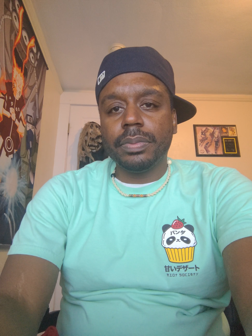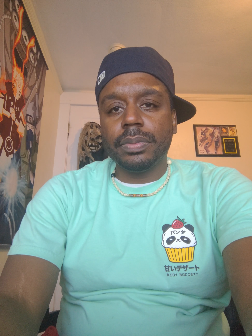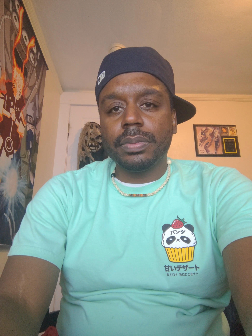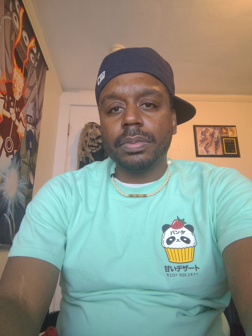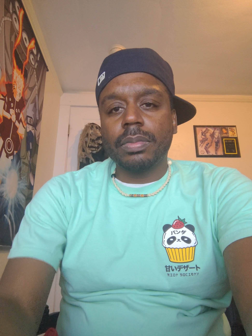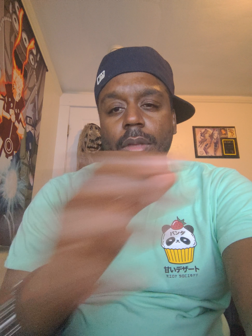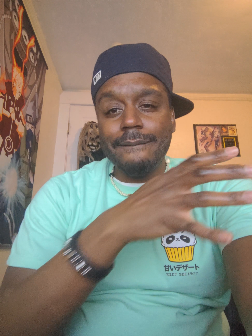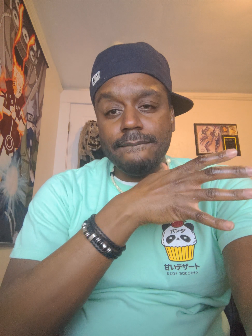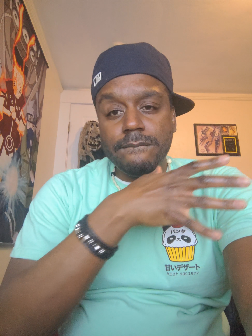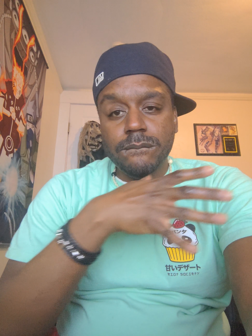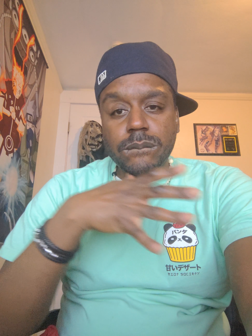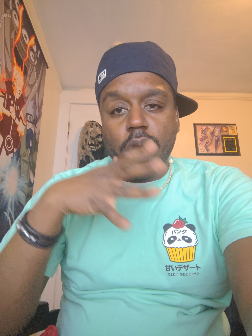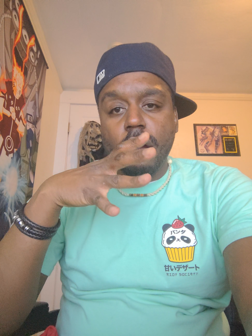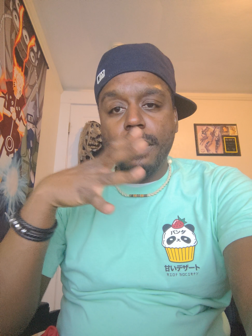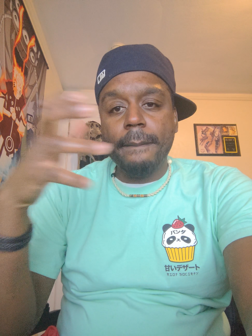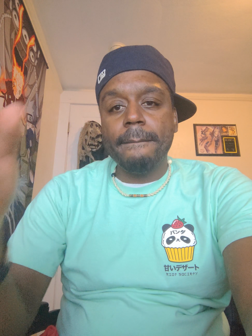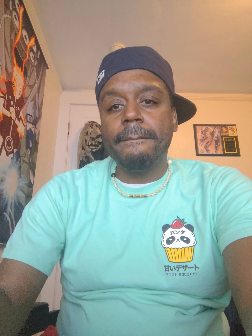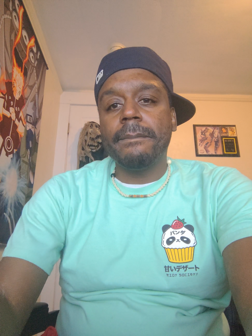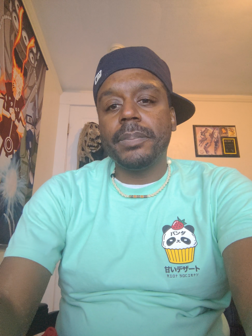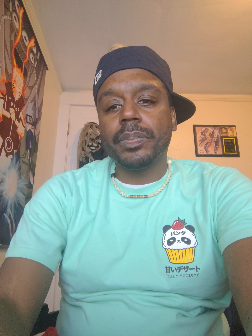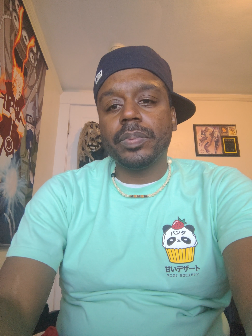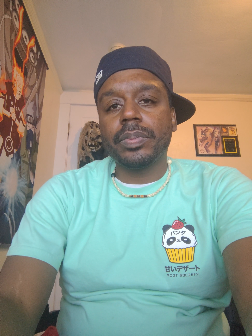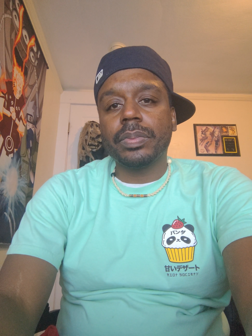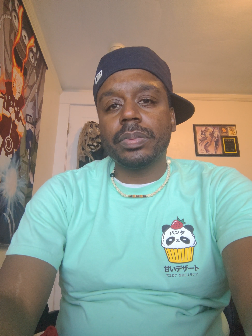farm